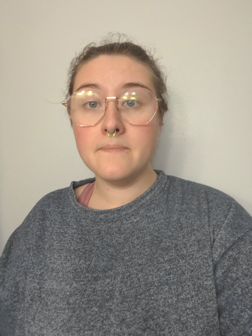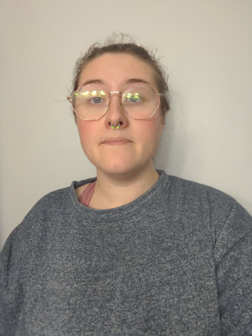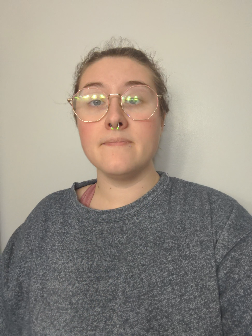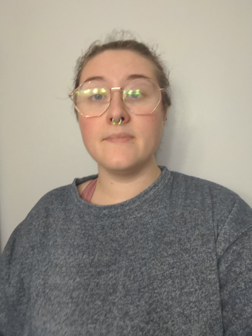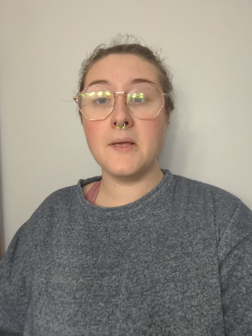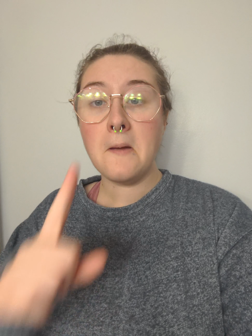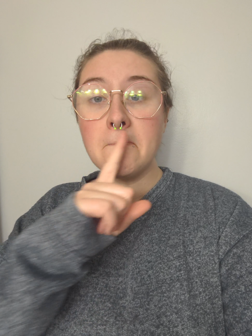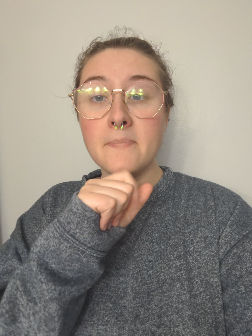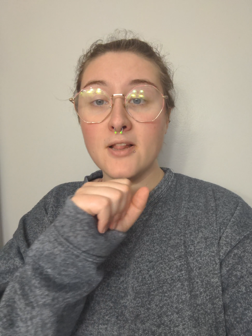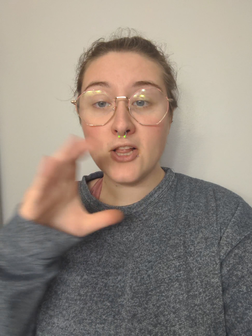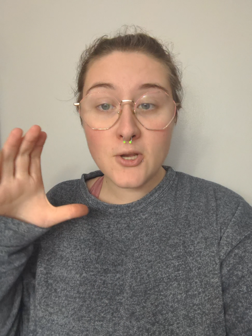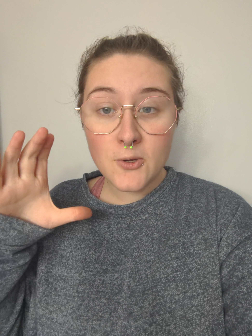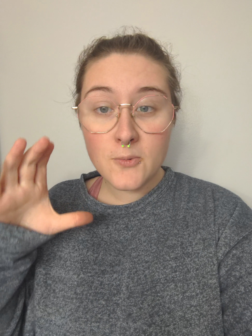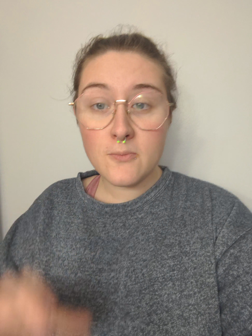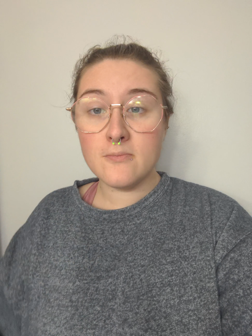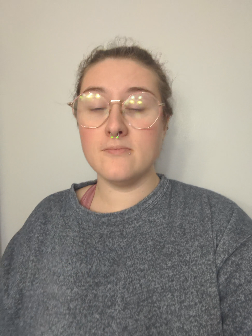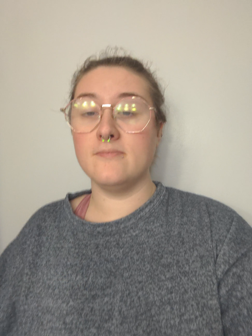balloon